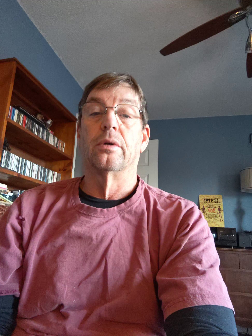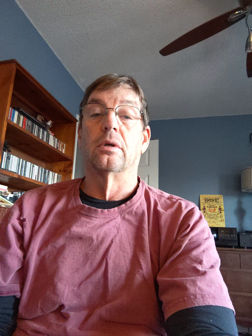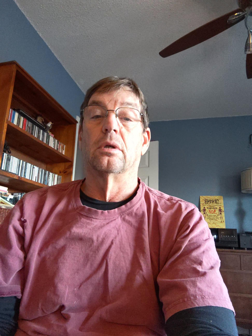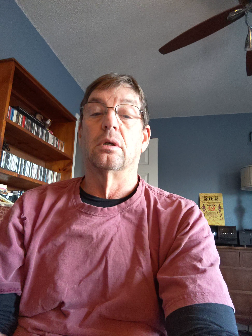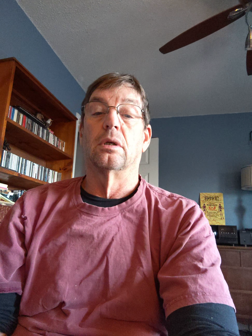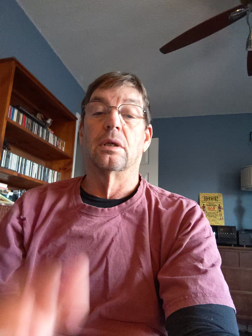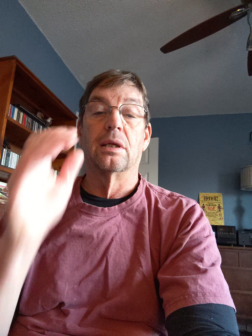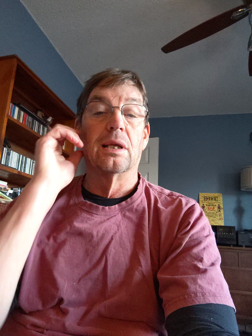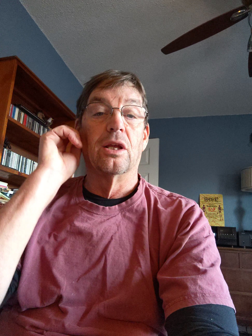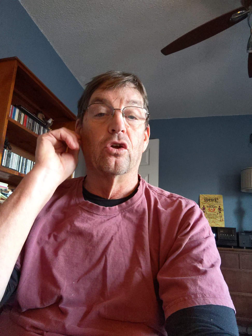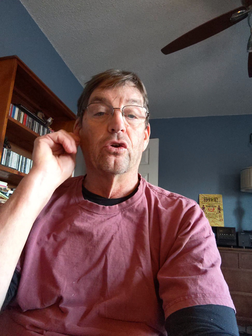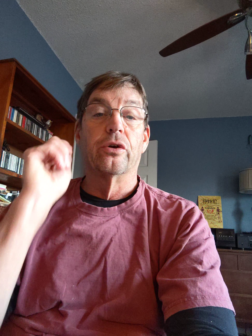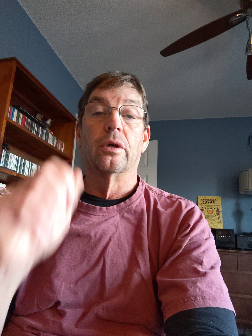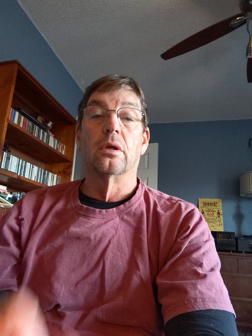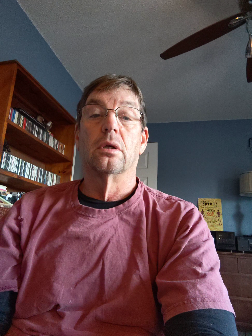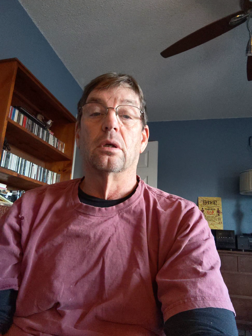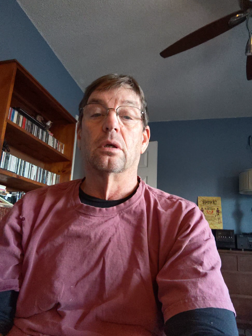ear